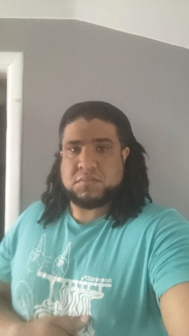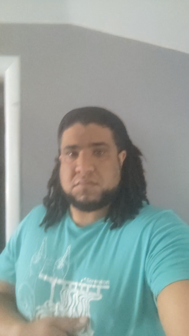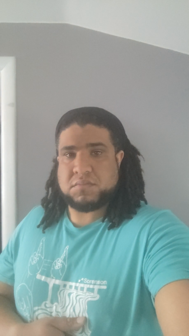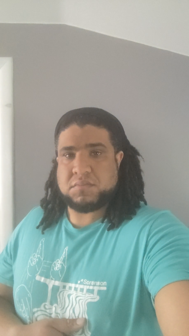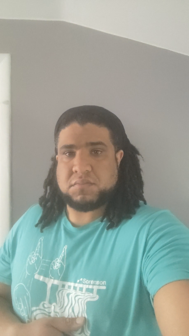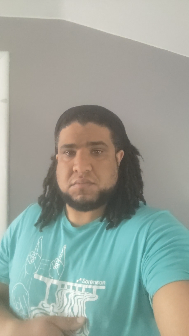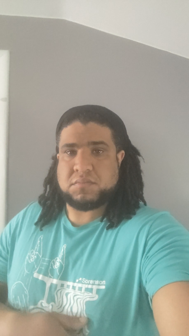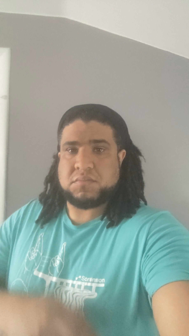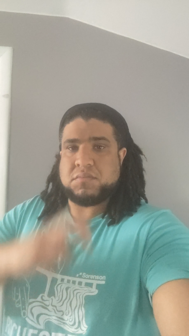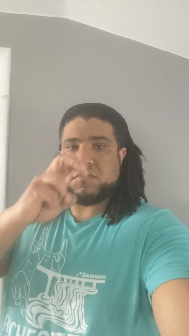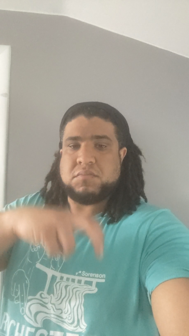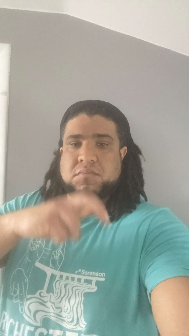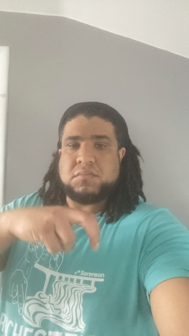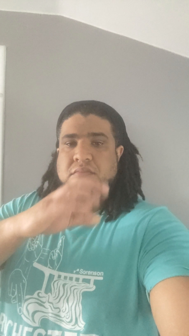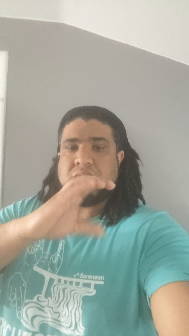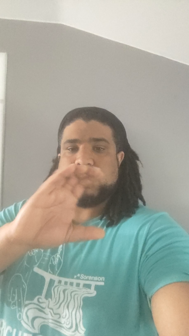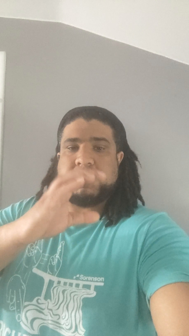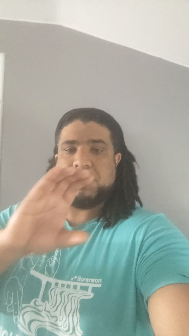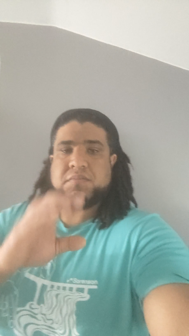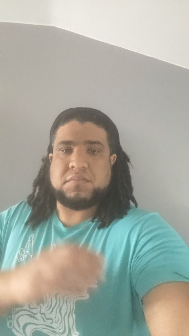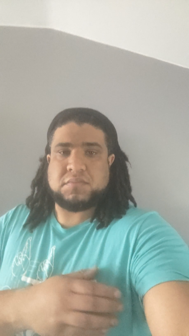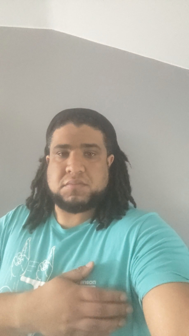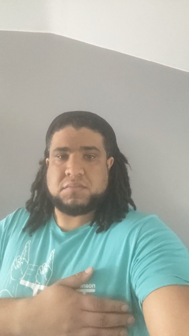potato chip